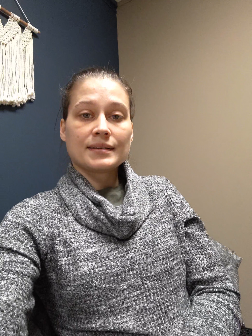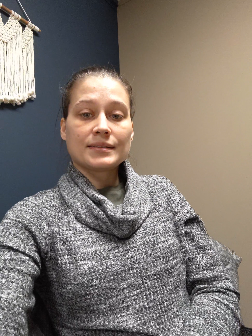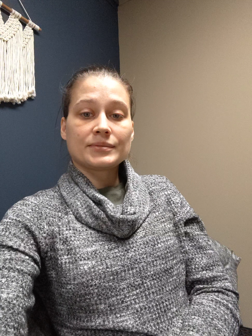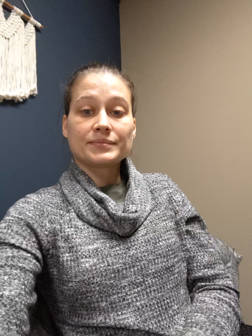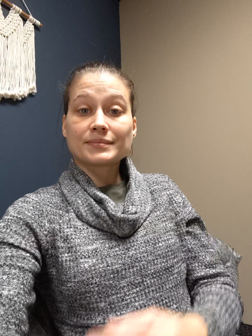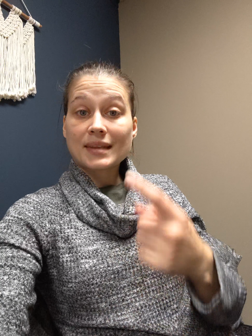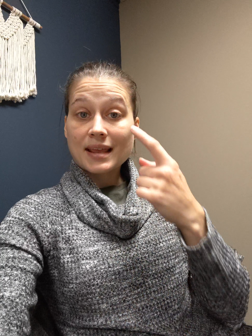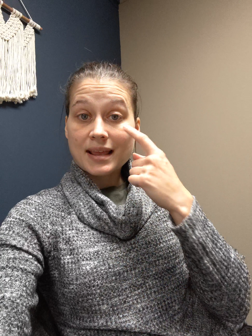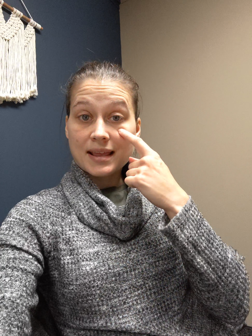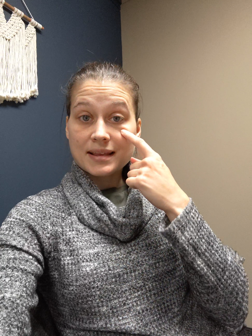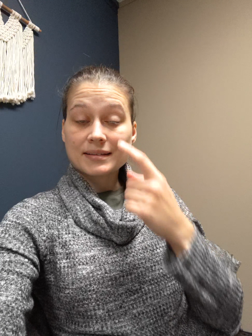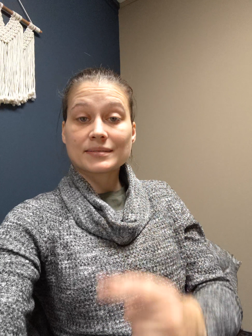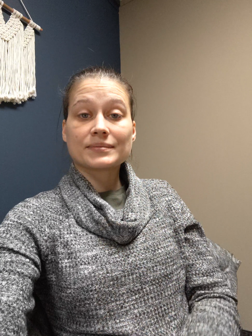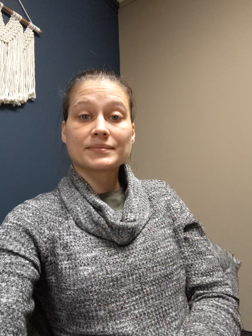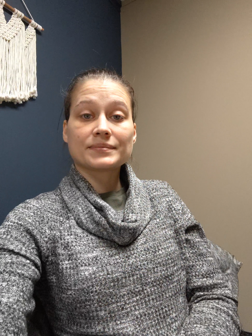eye